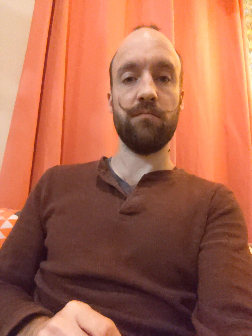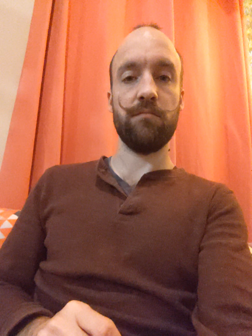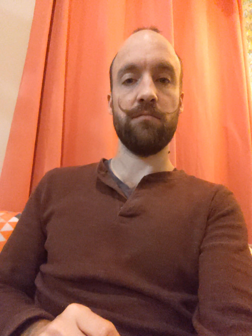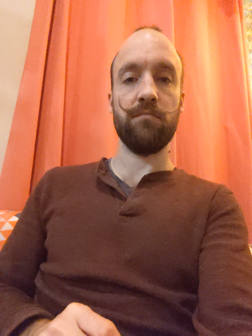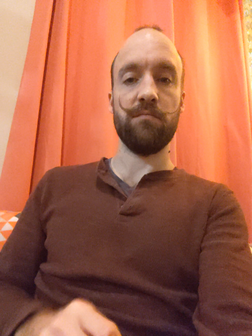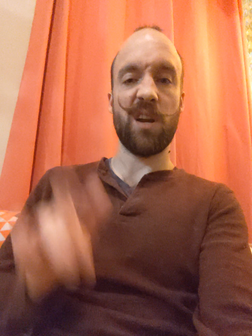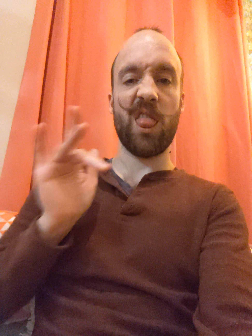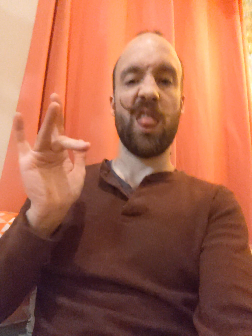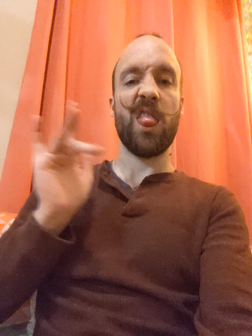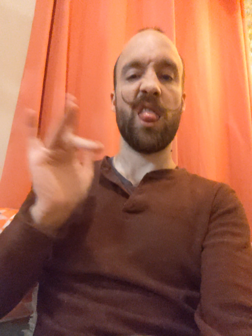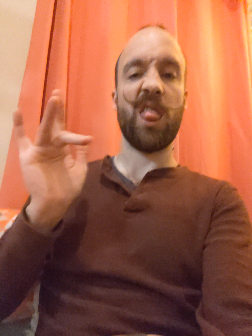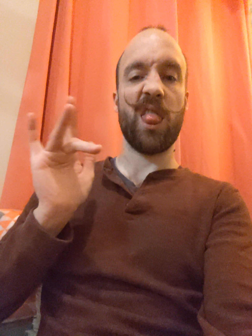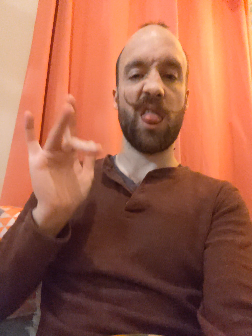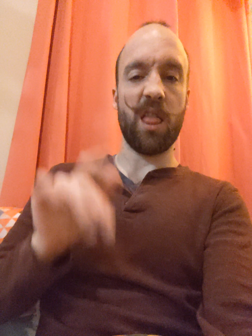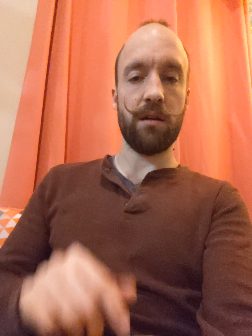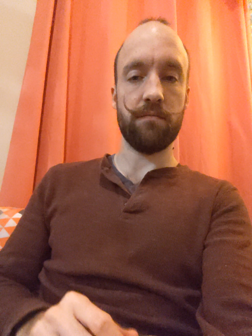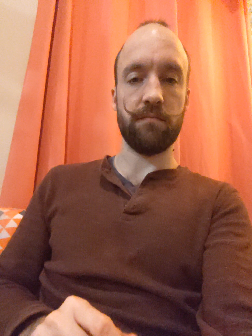yucky